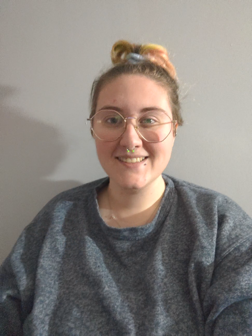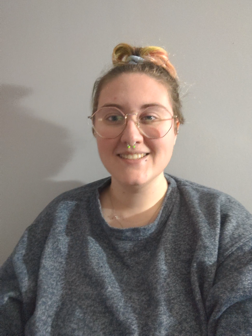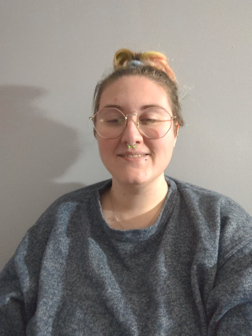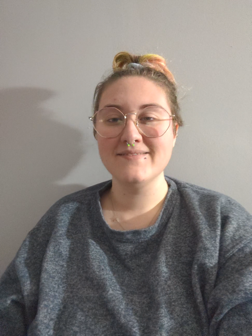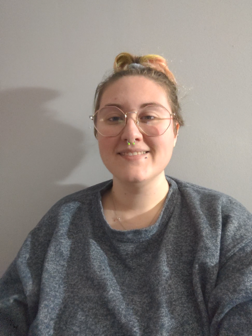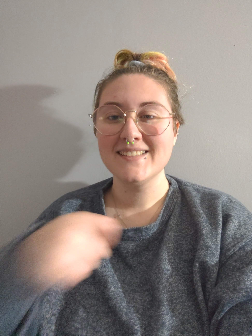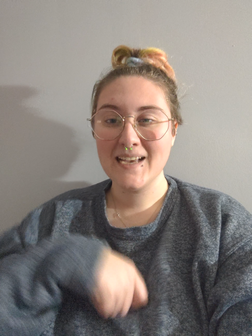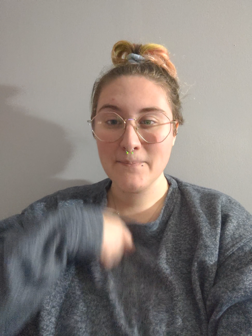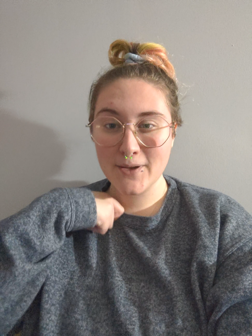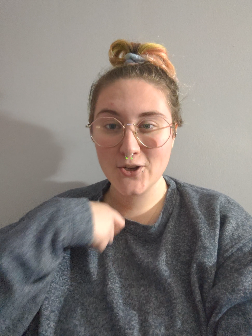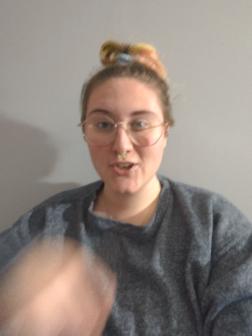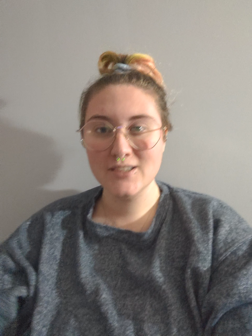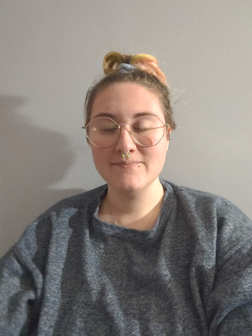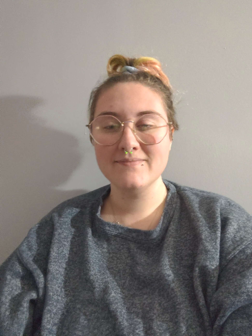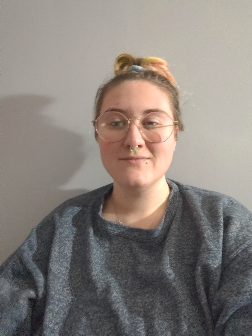zipper